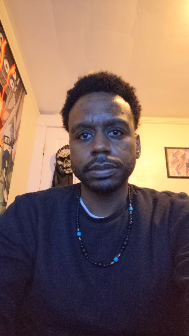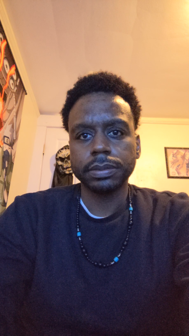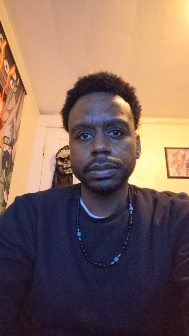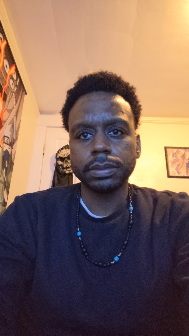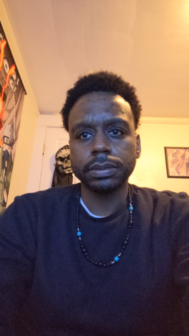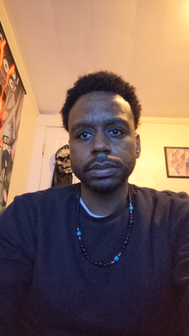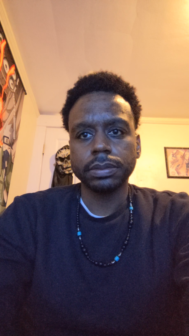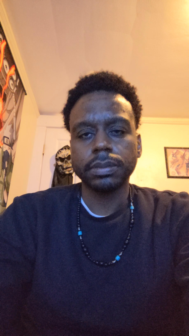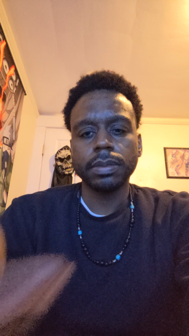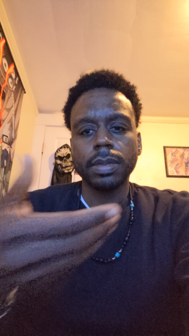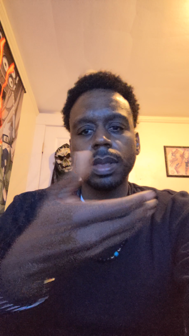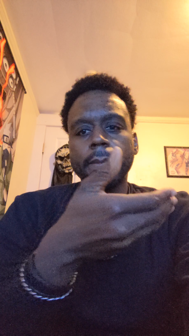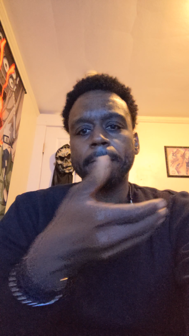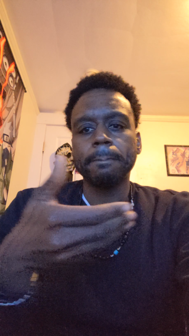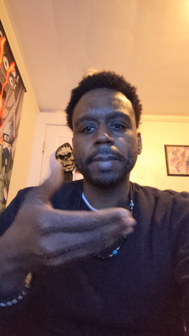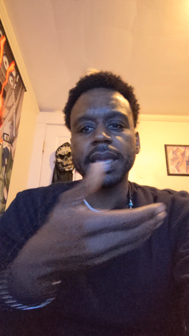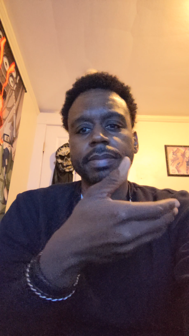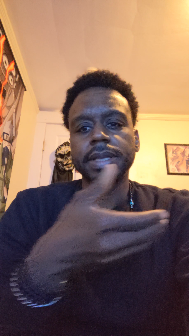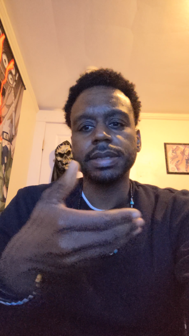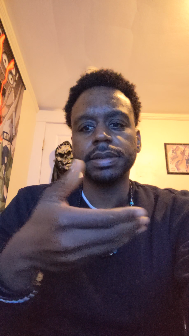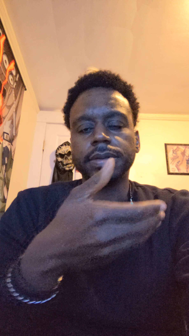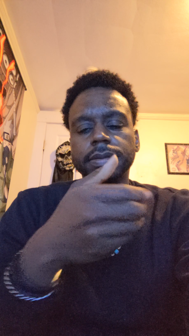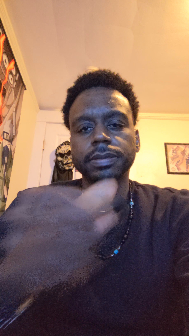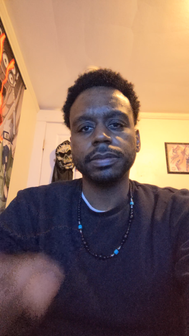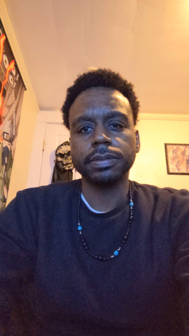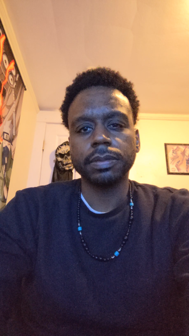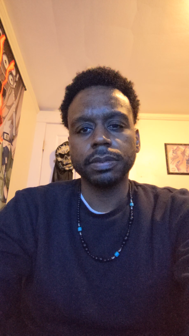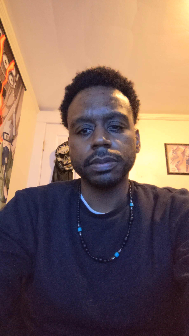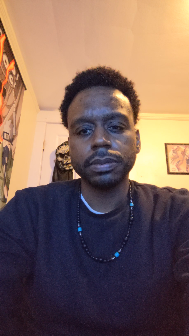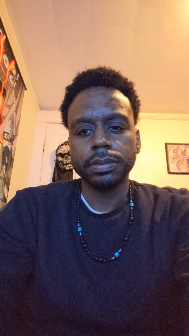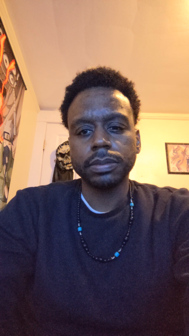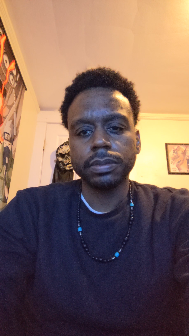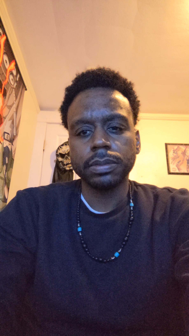baby